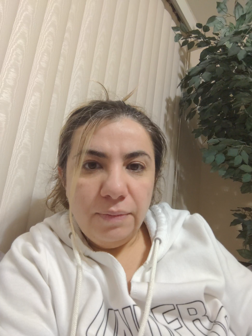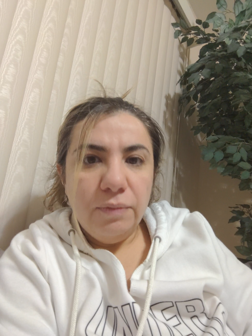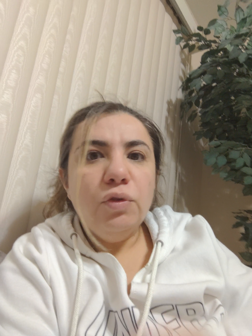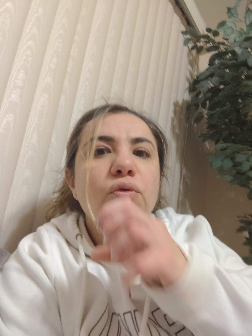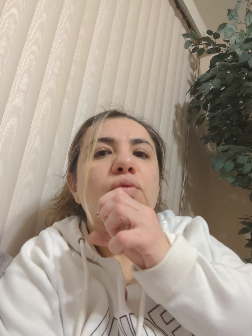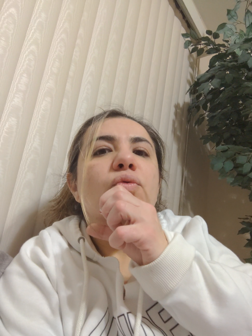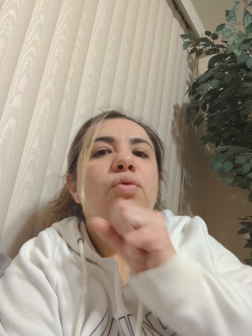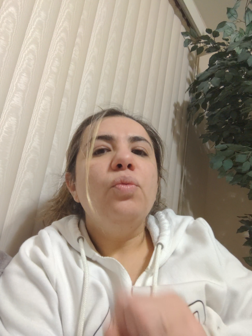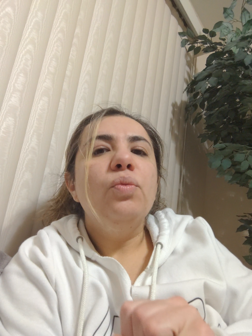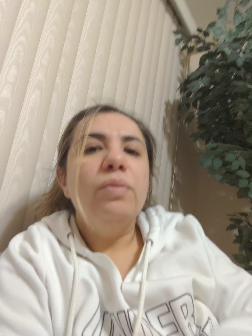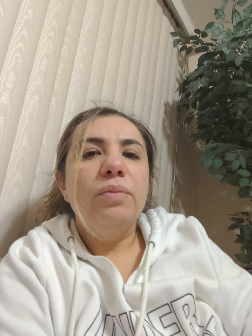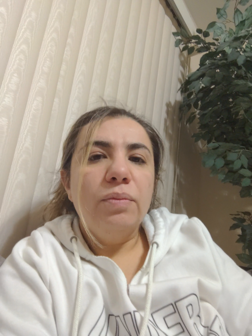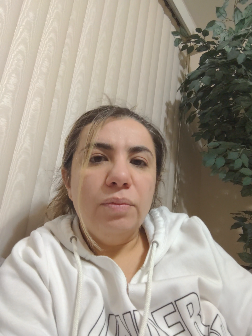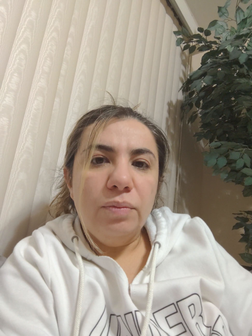old